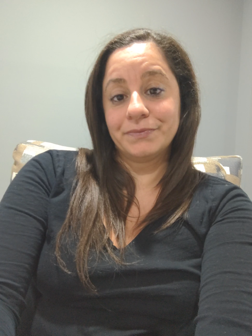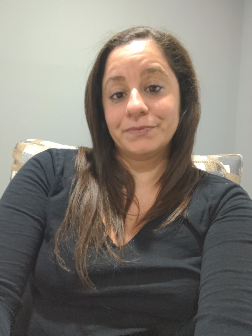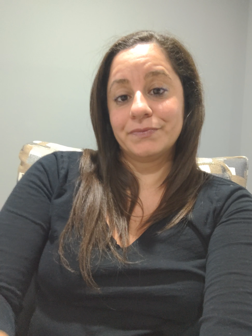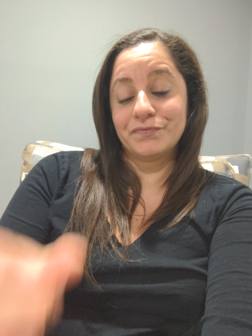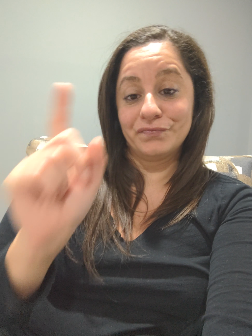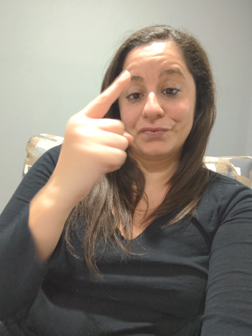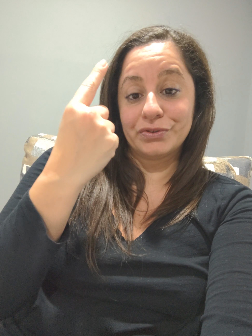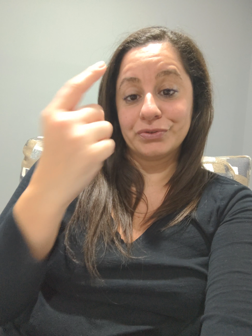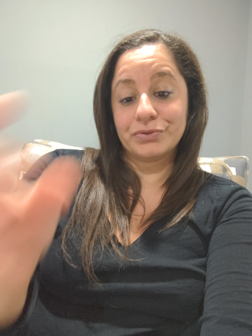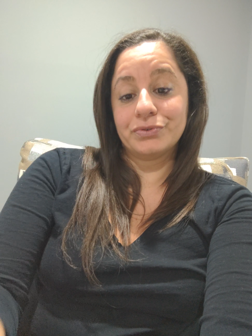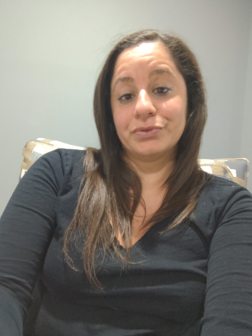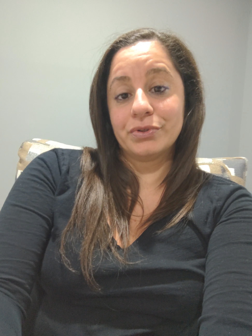first